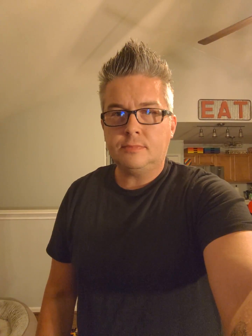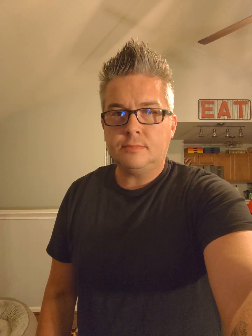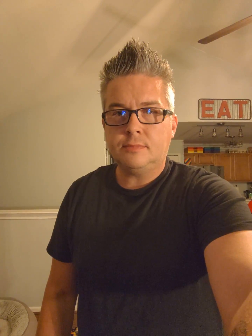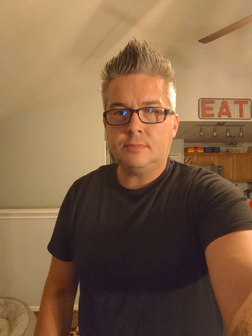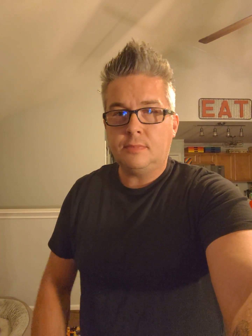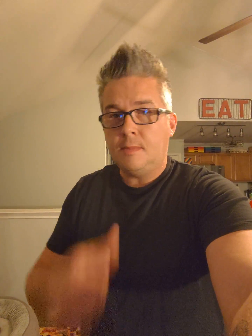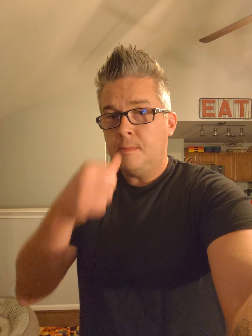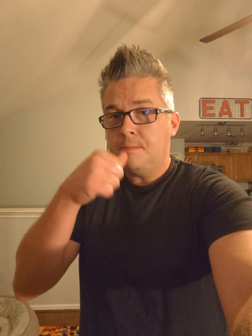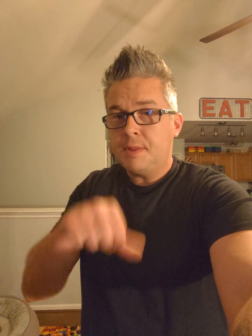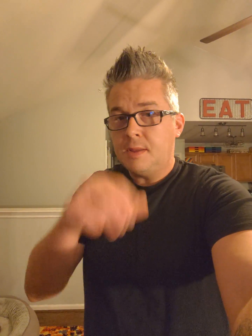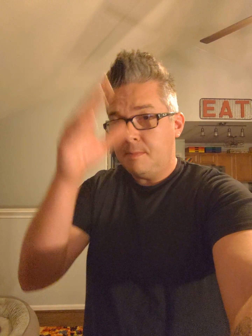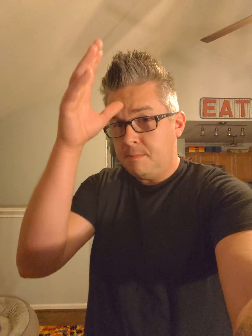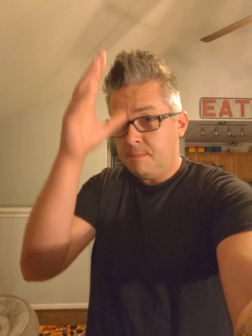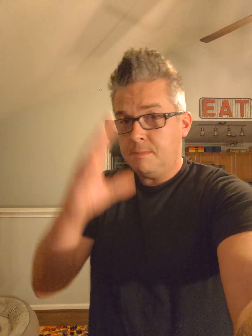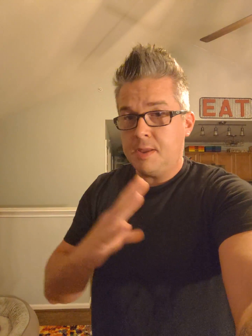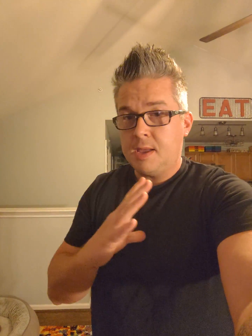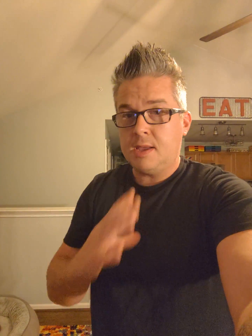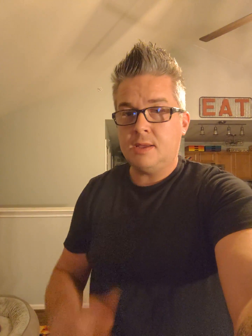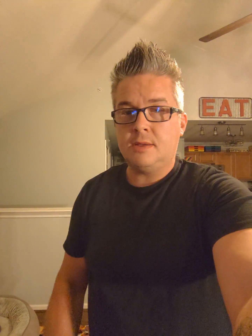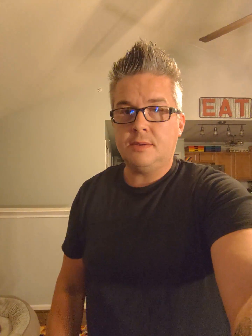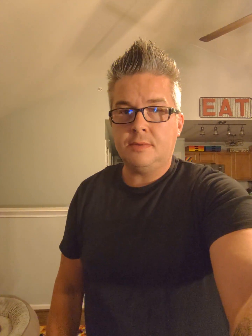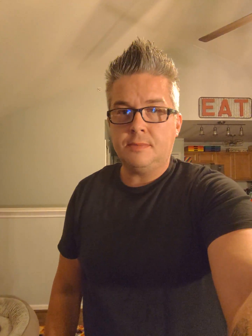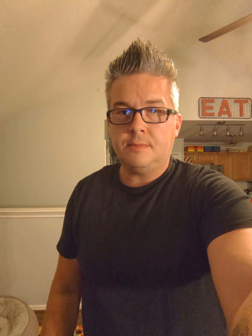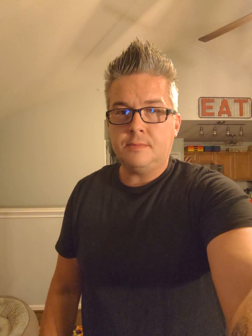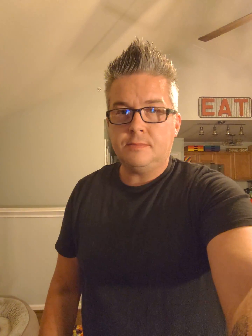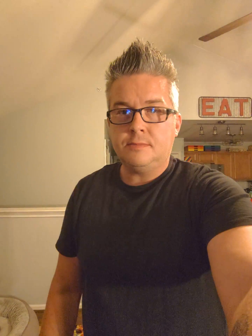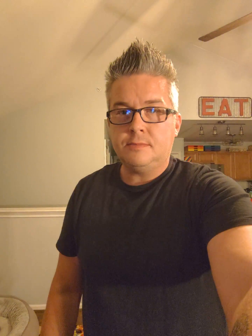mailman